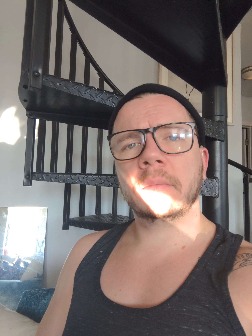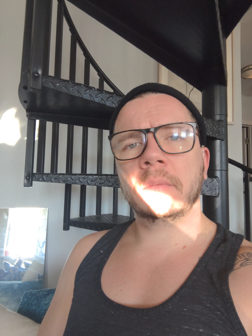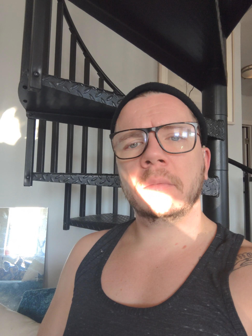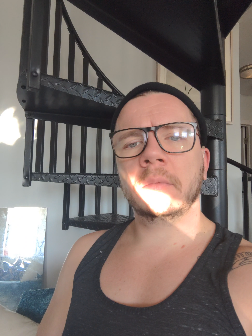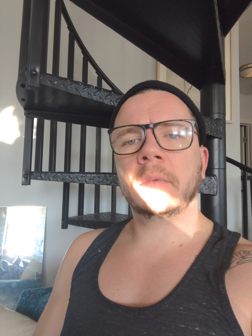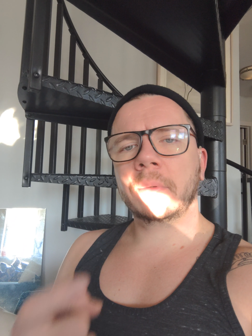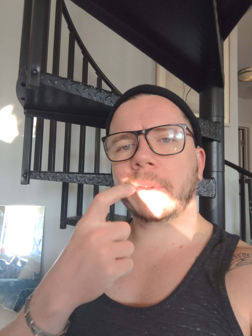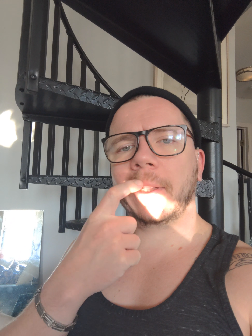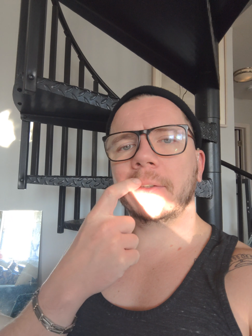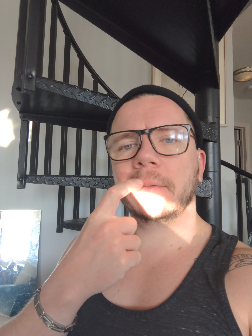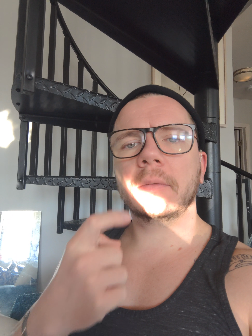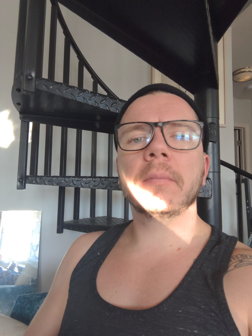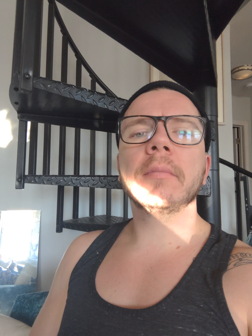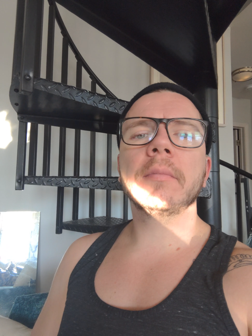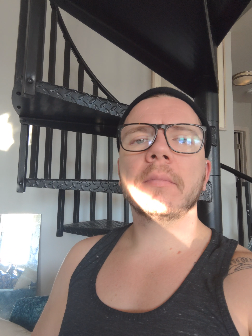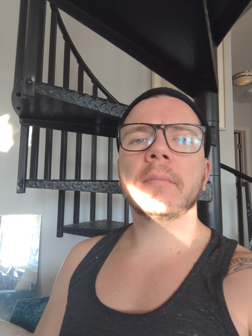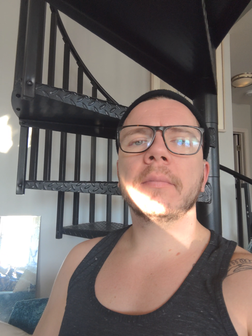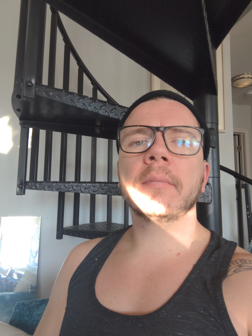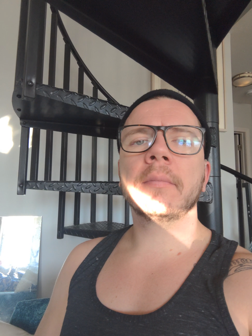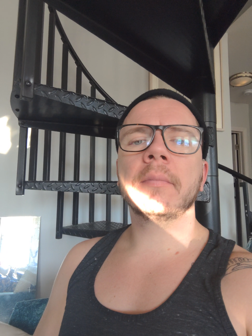window